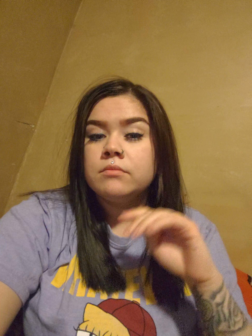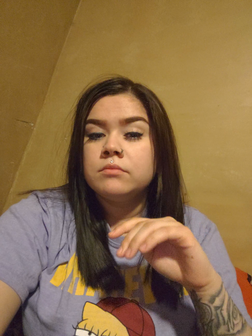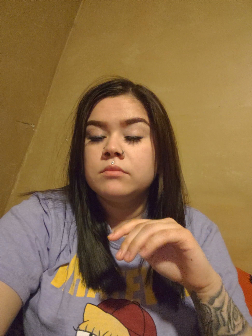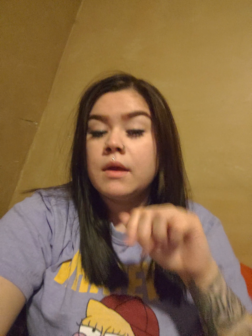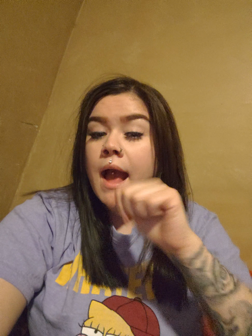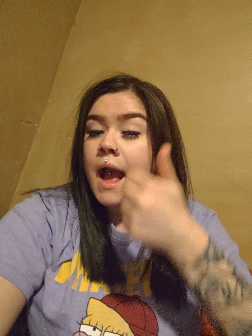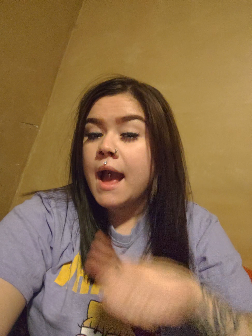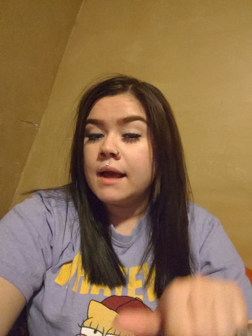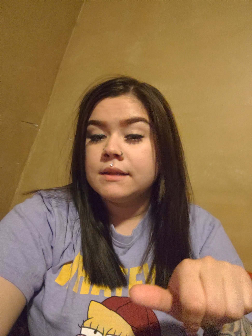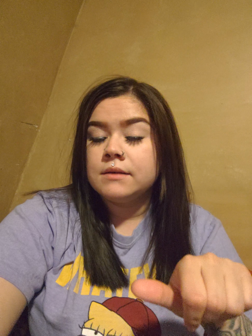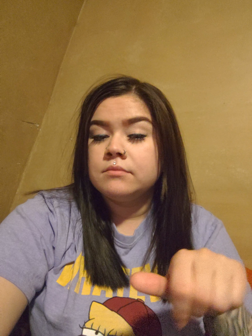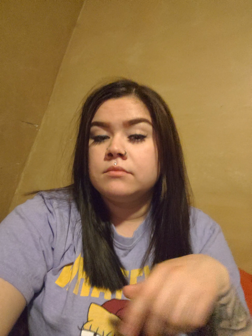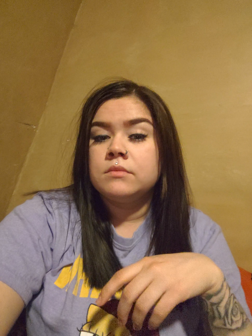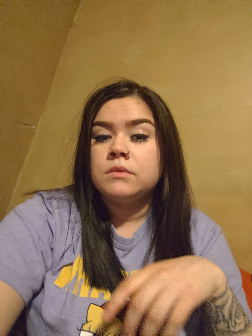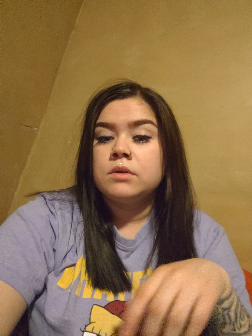any